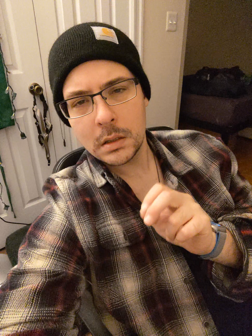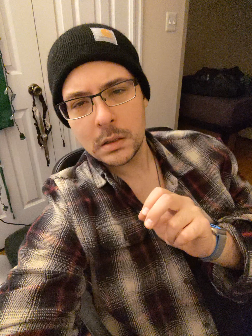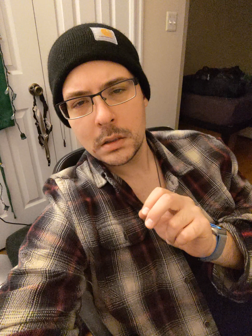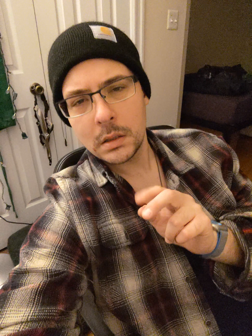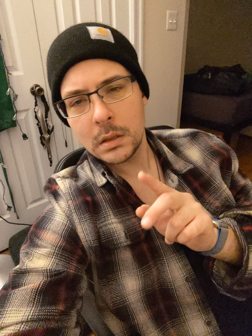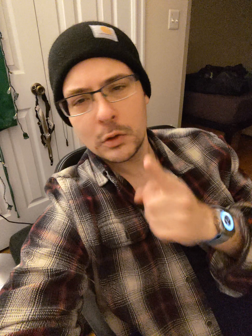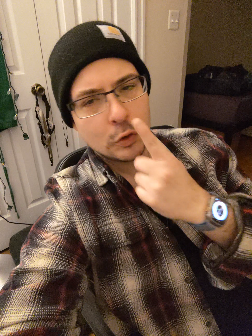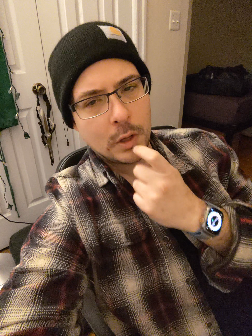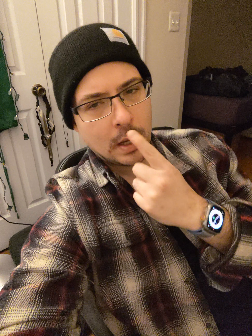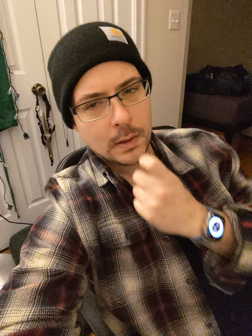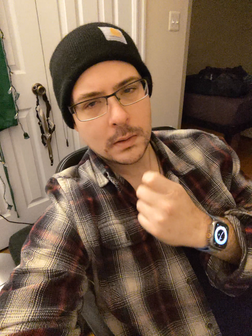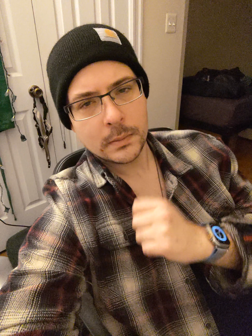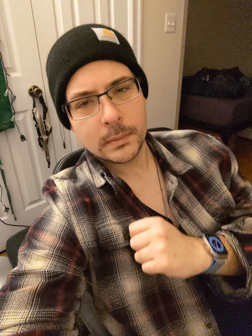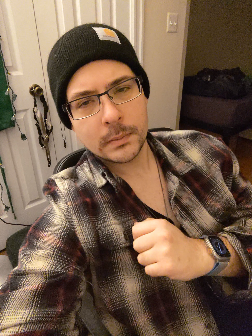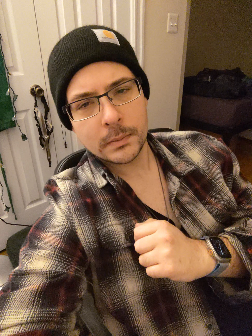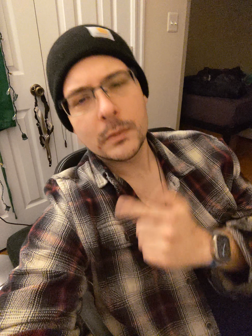red